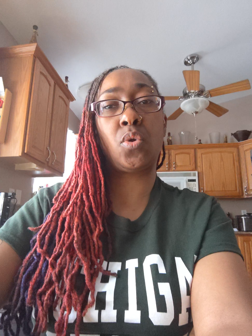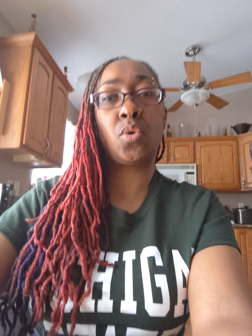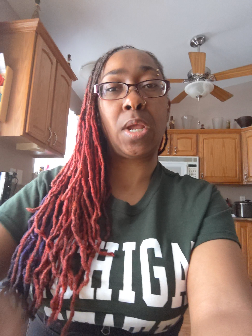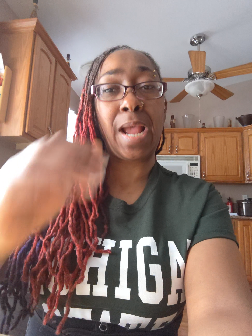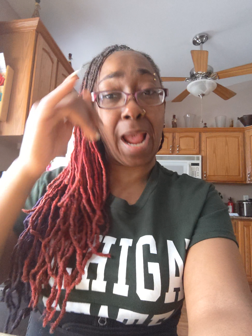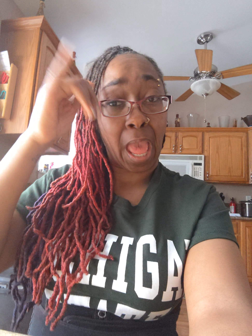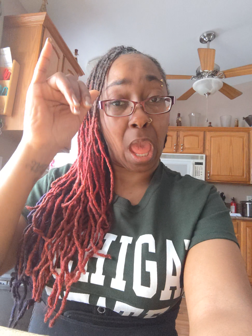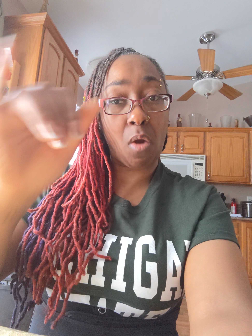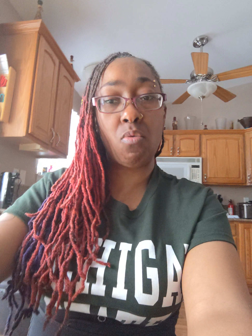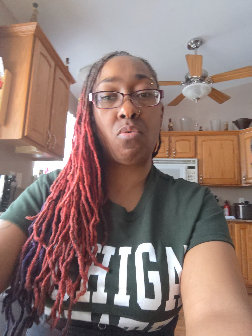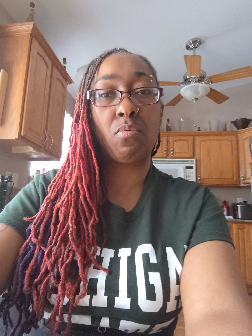cow